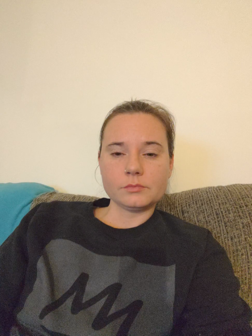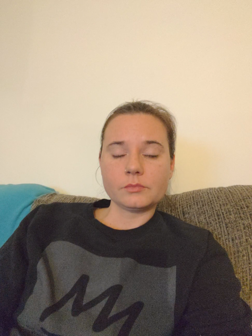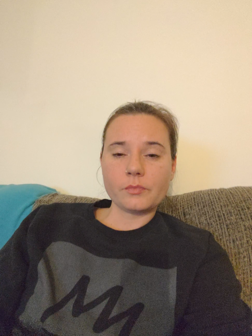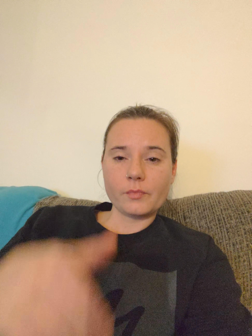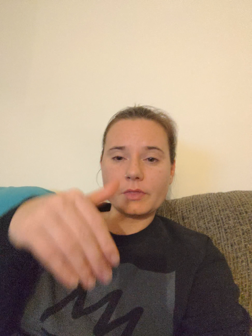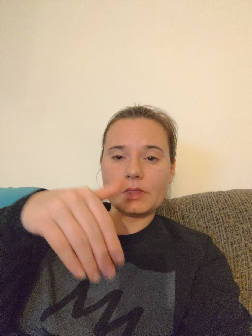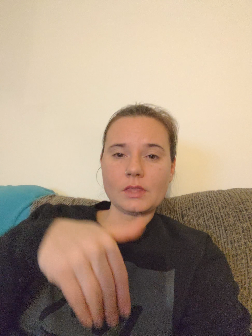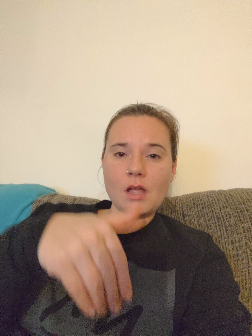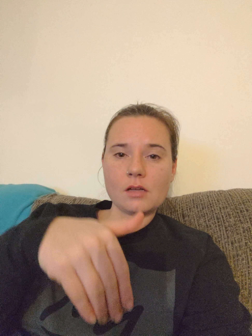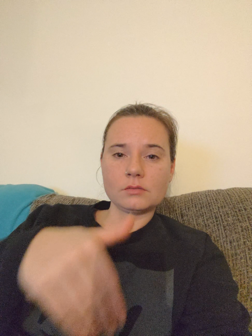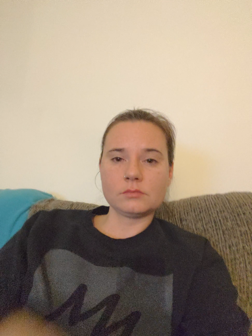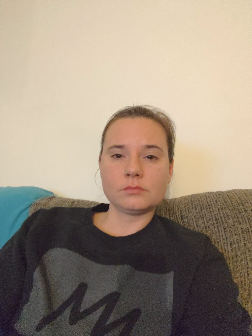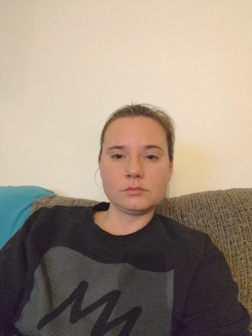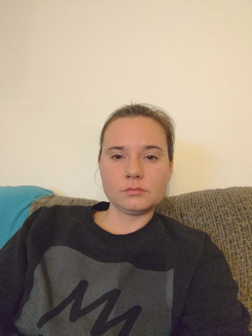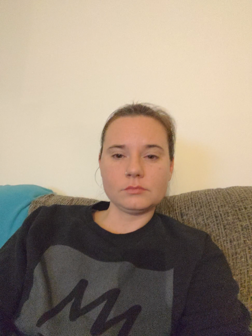night